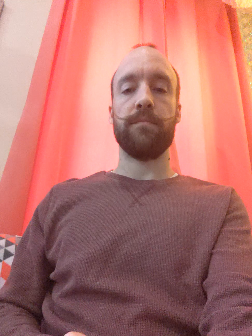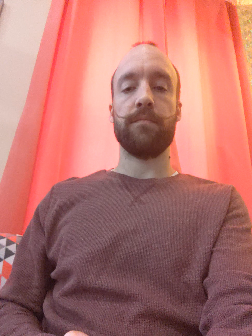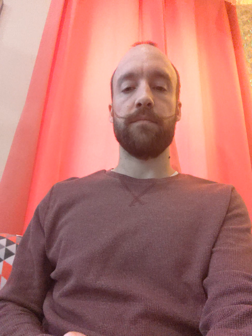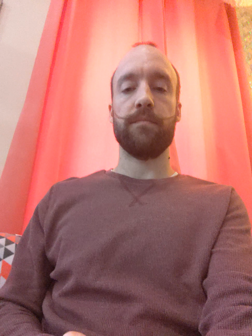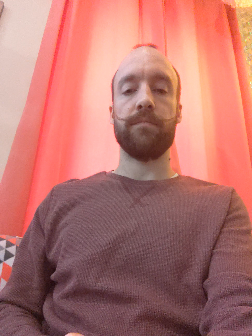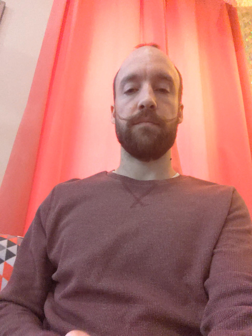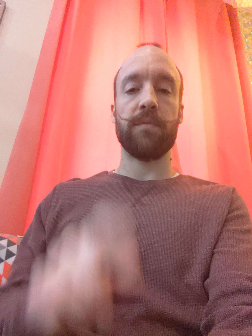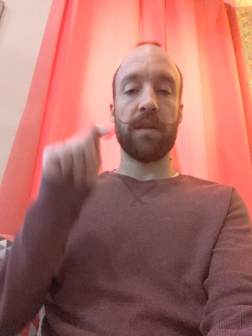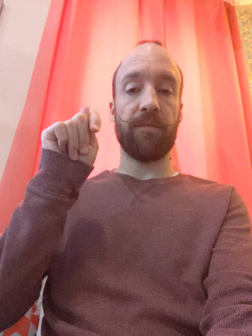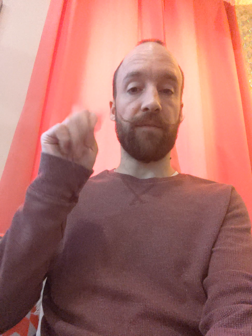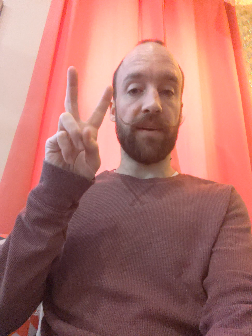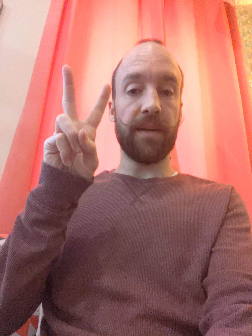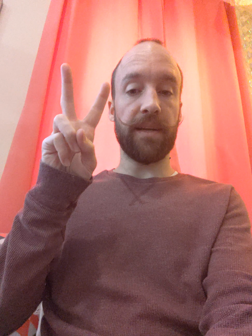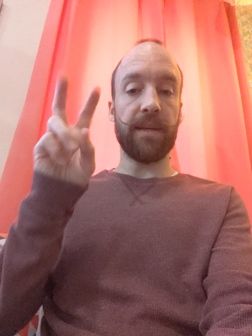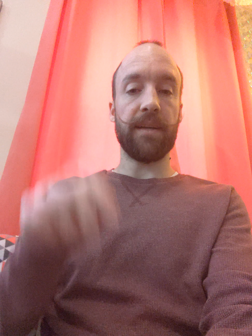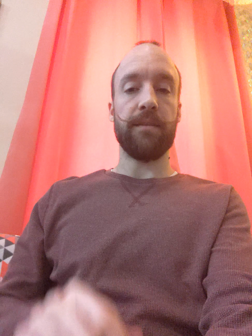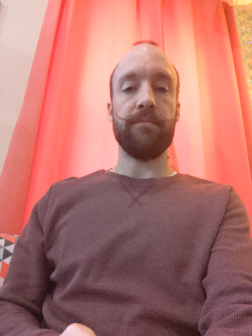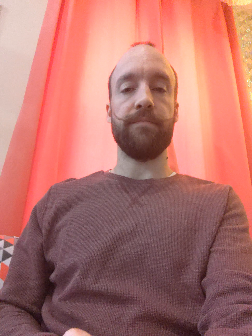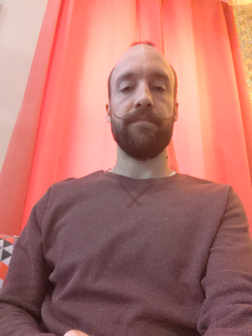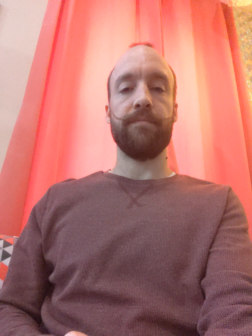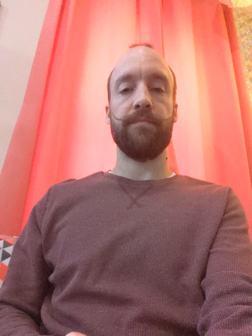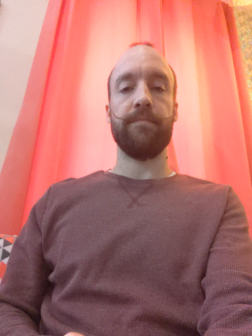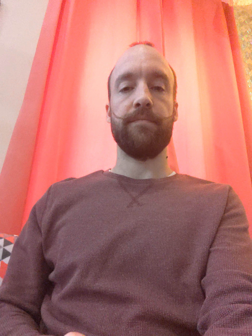TV